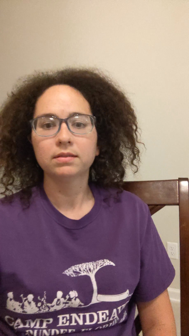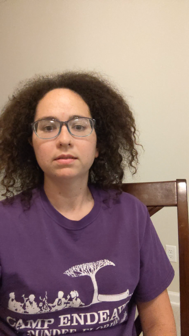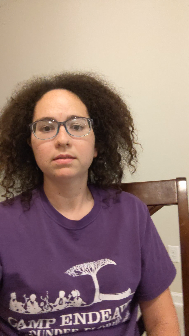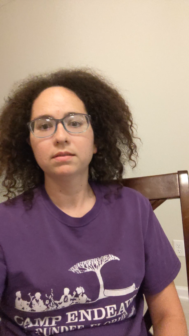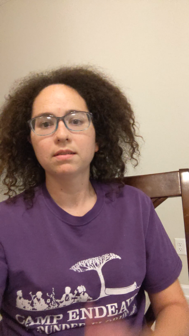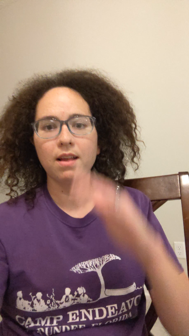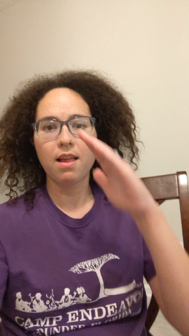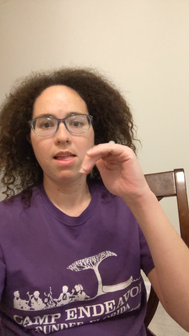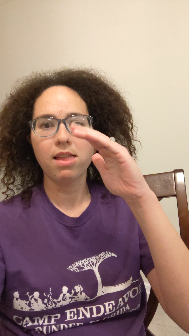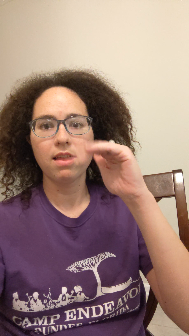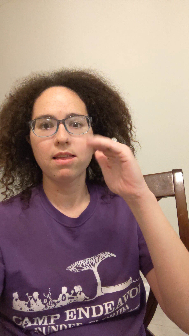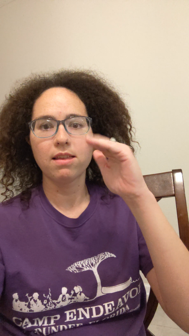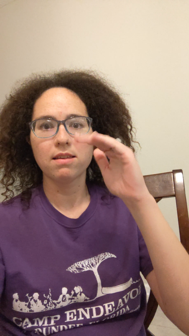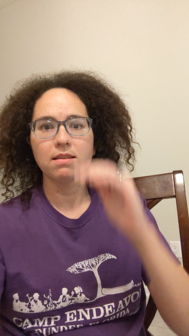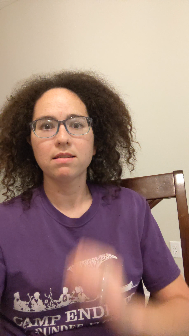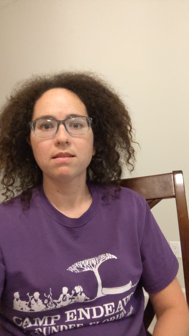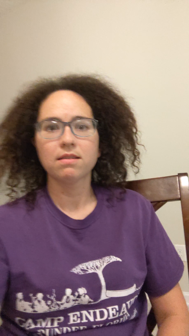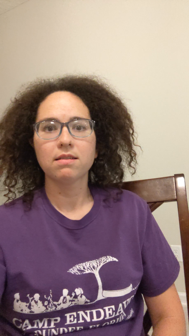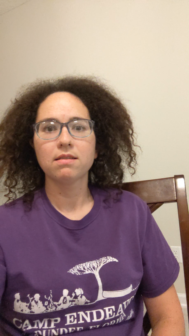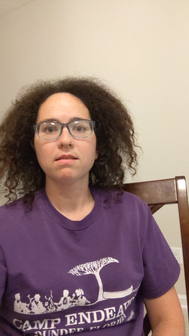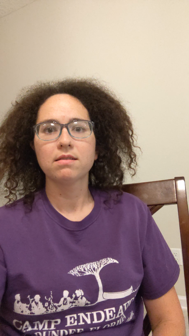downtown